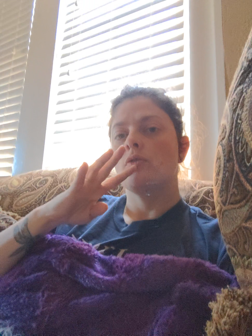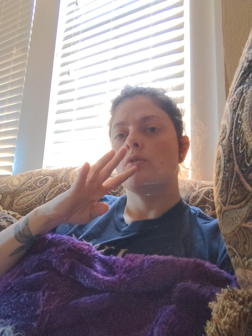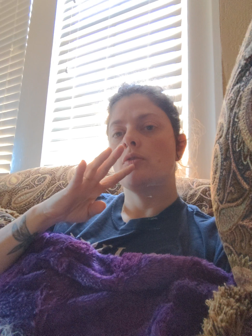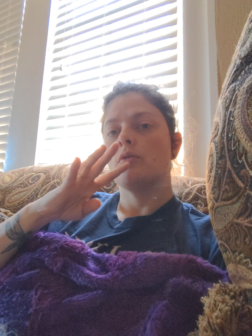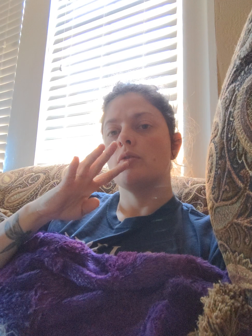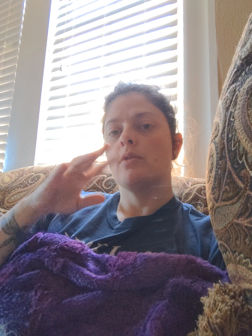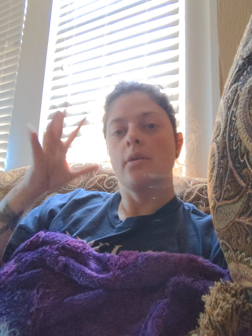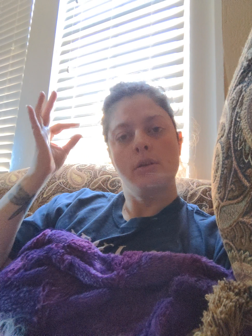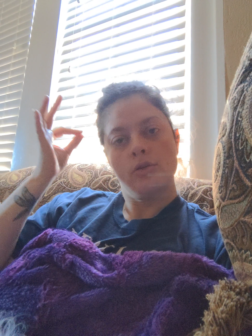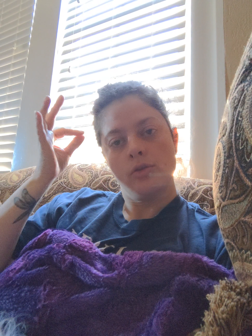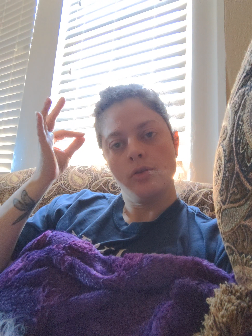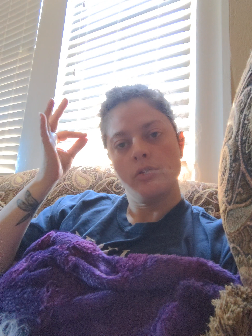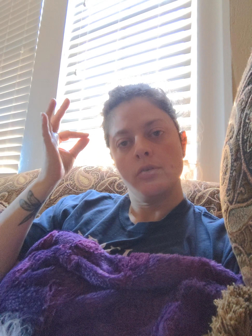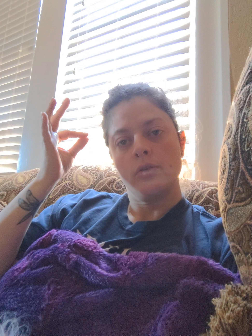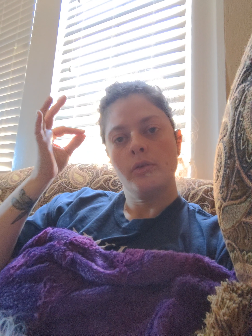hair